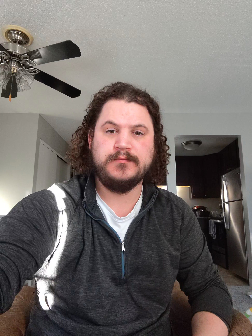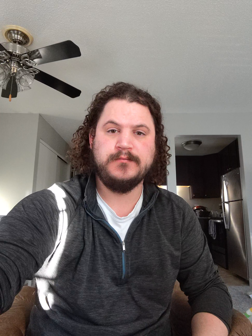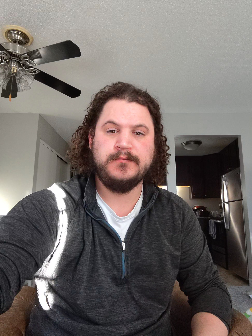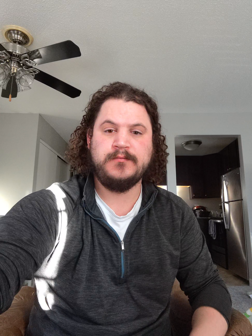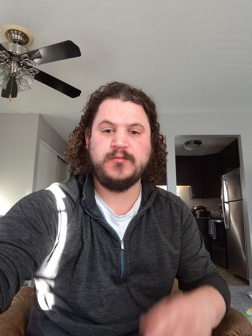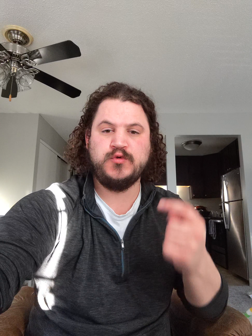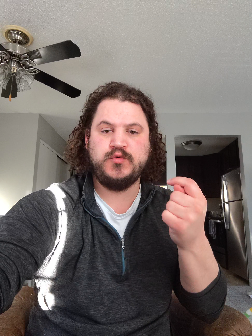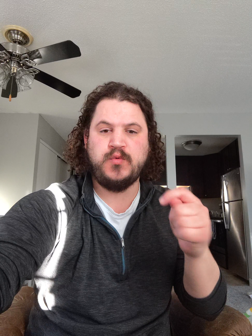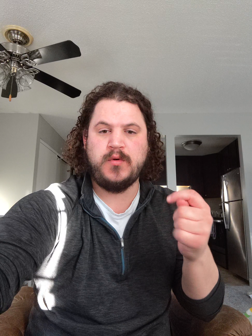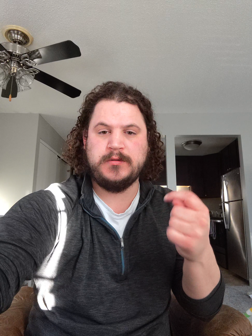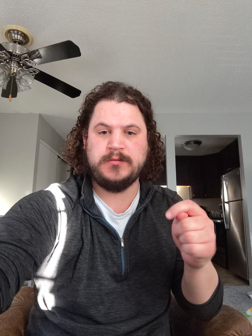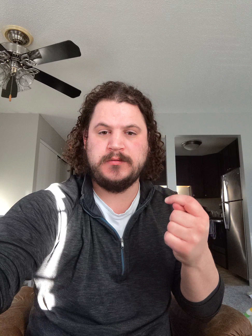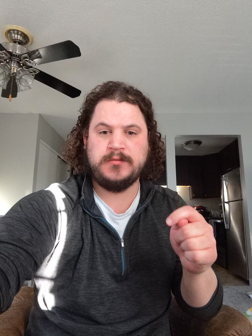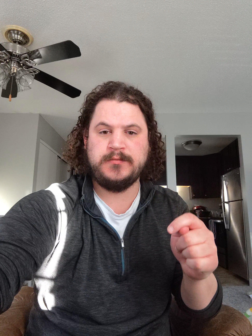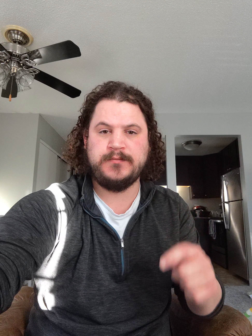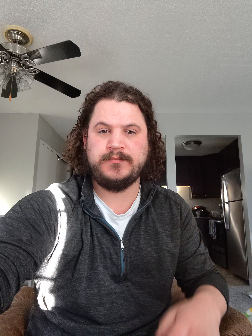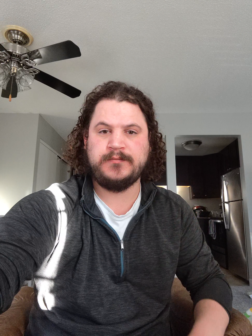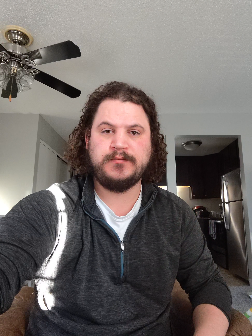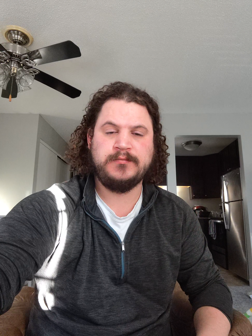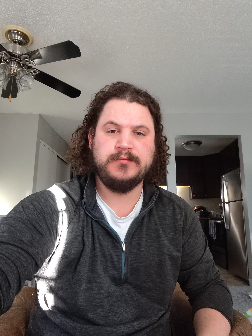toy